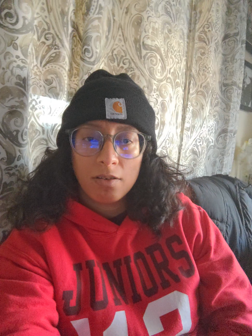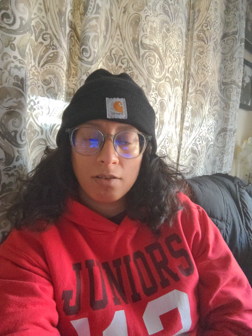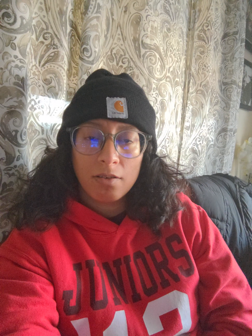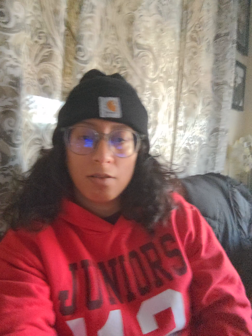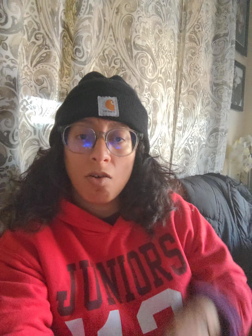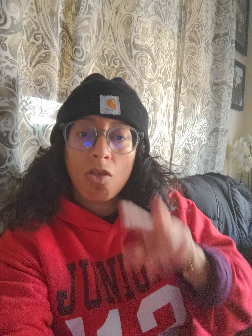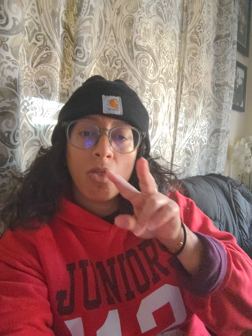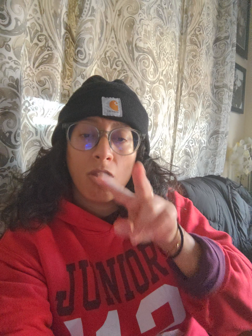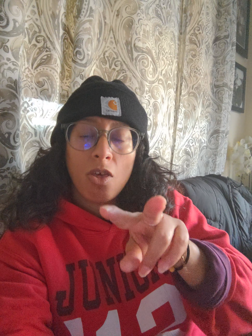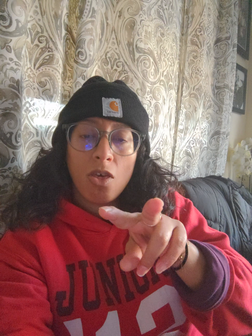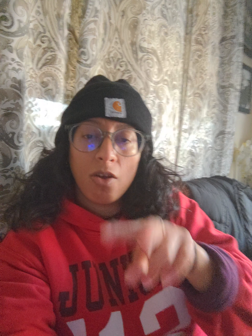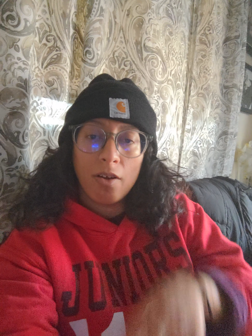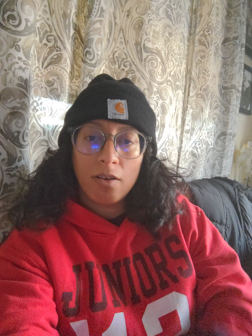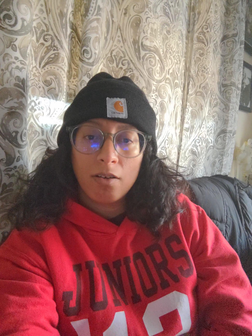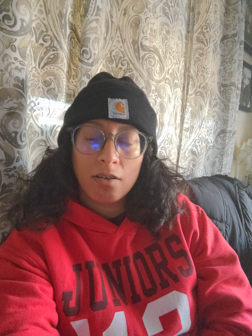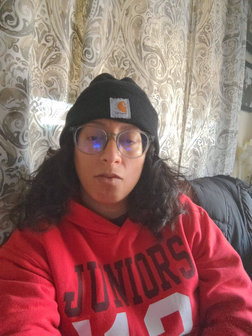look